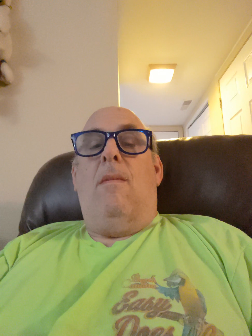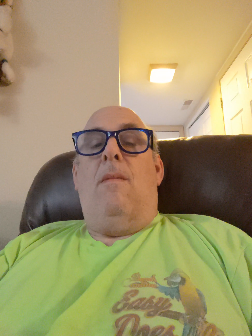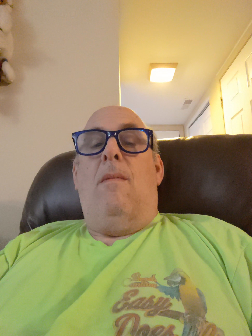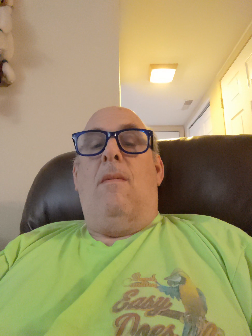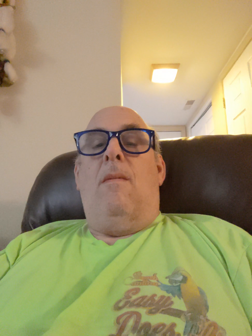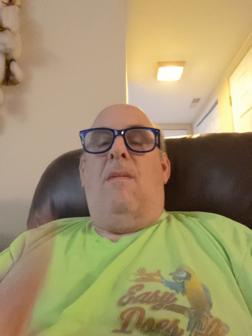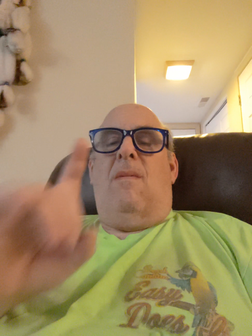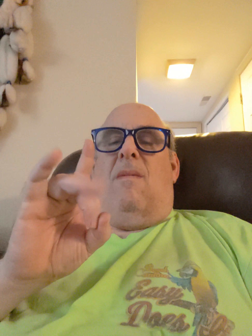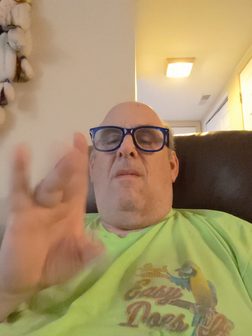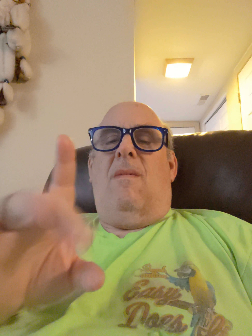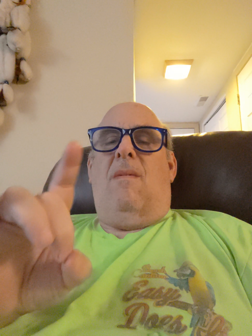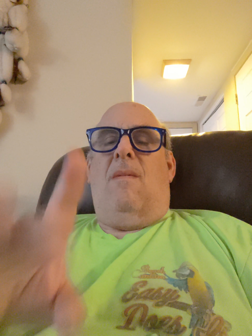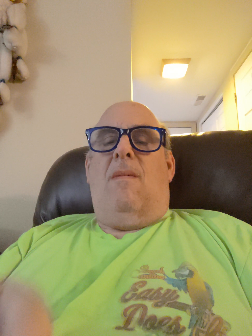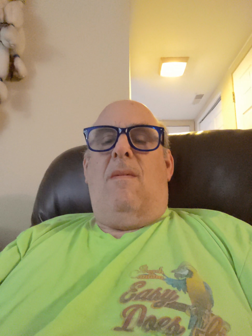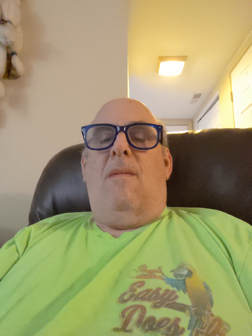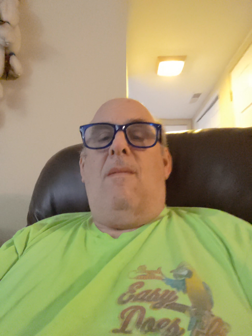hate